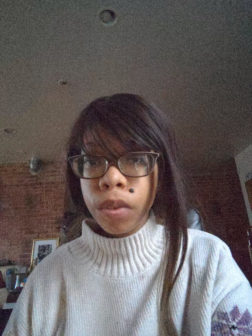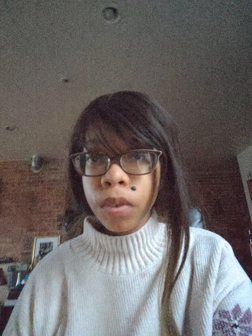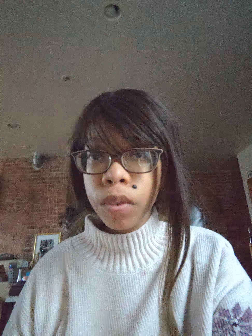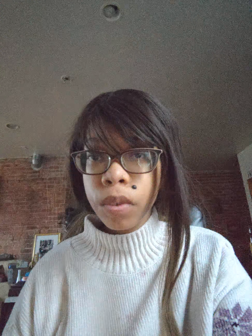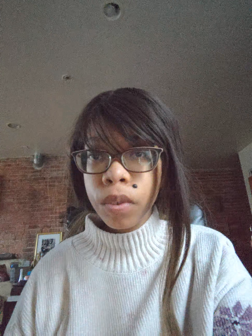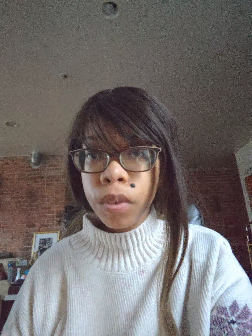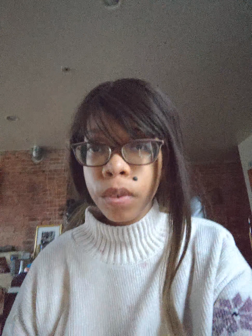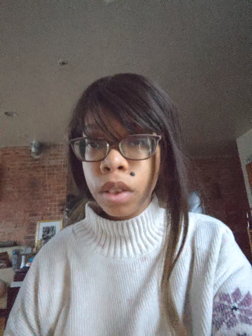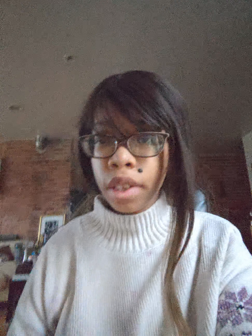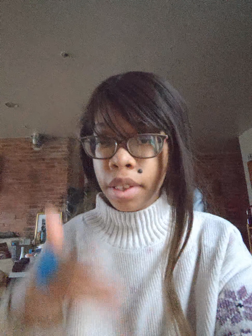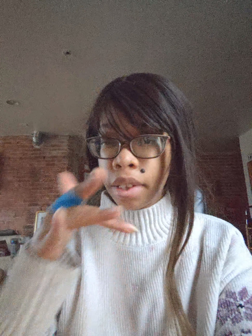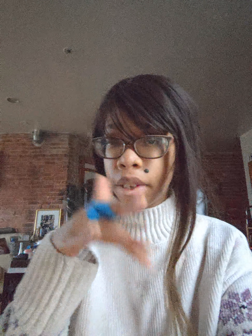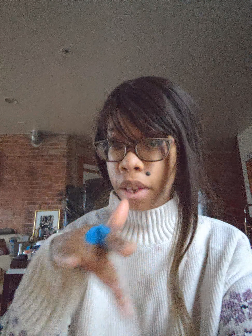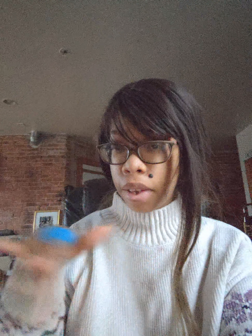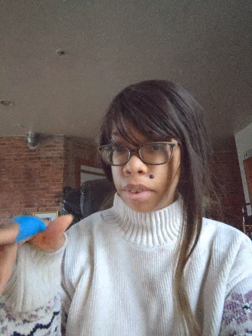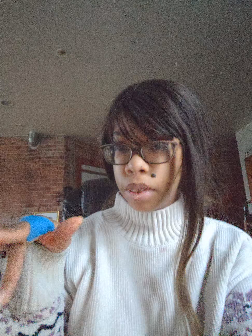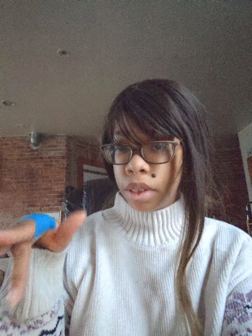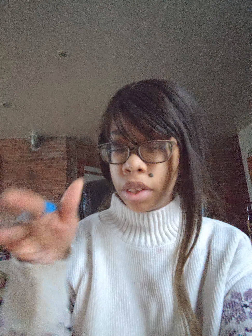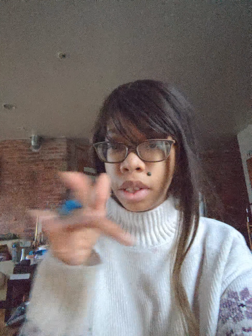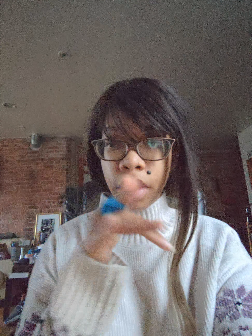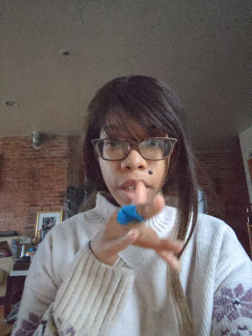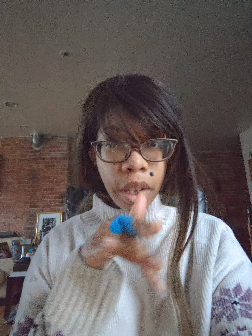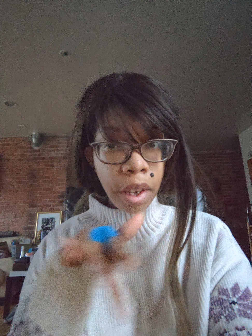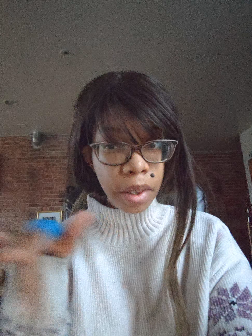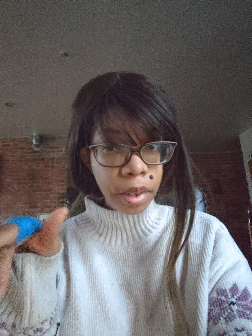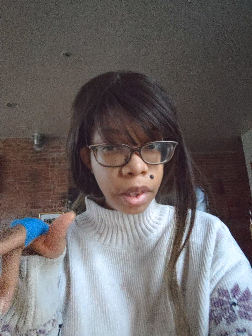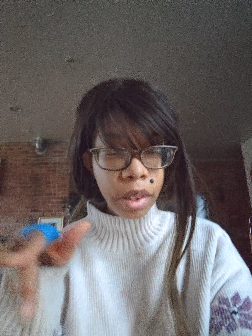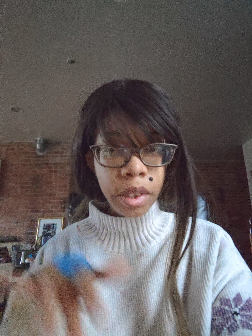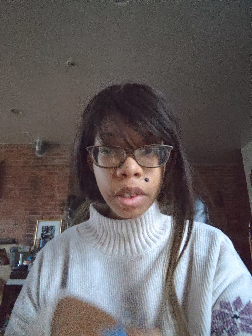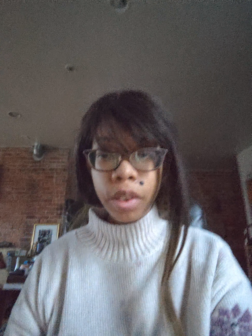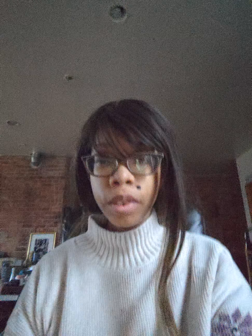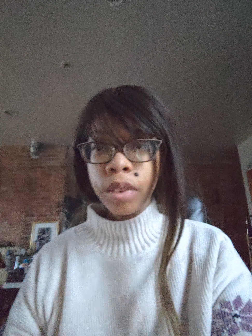empty